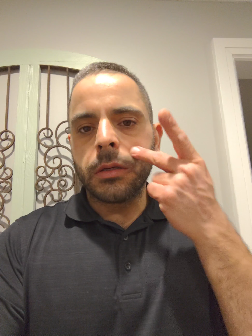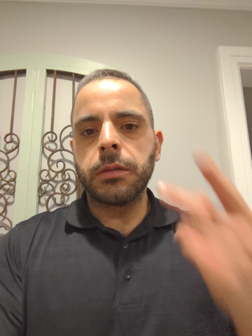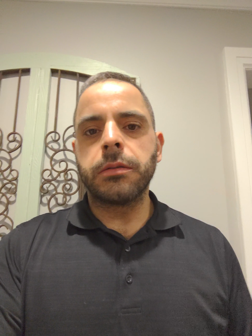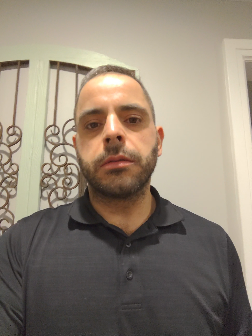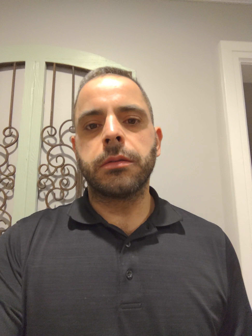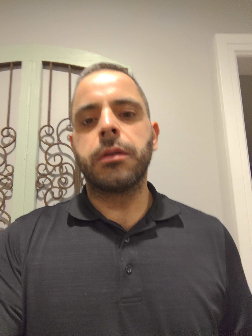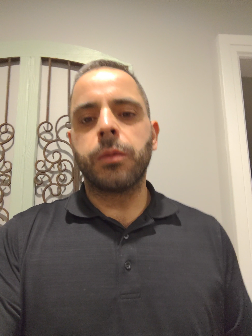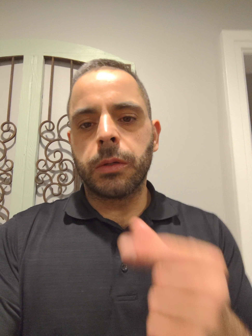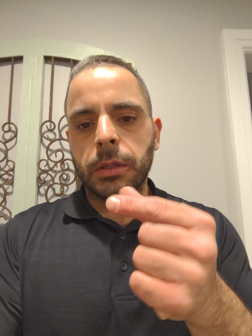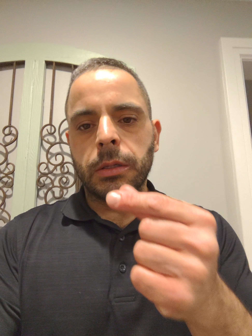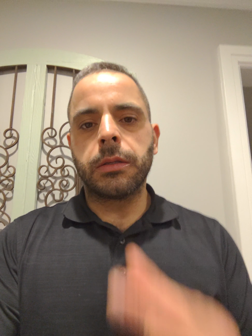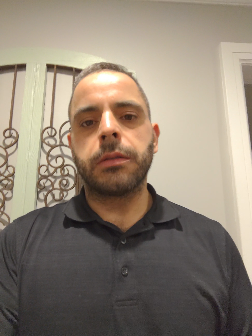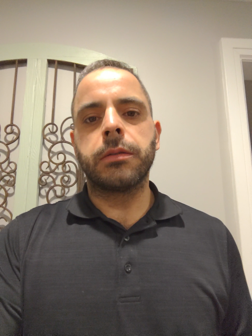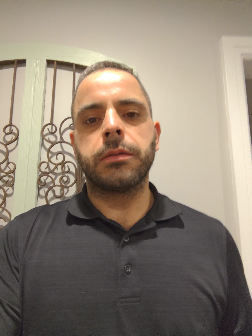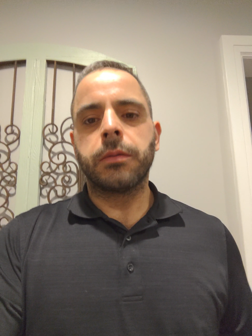green